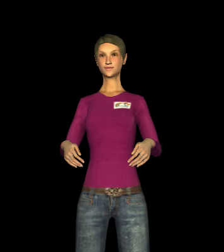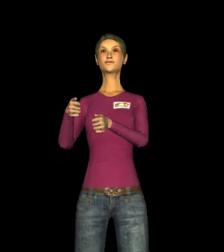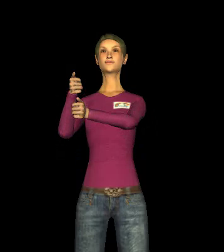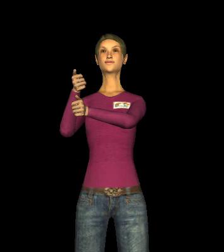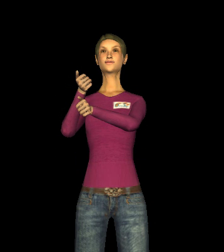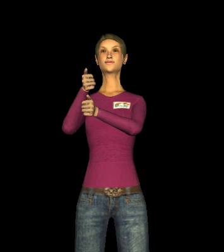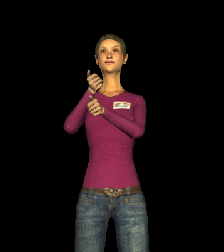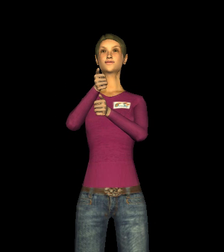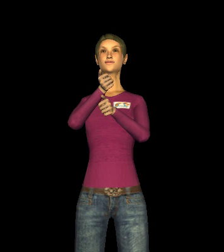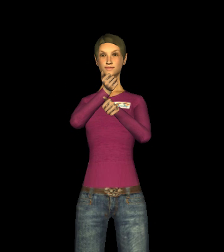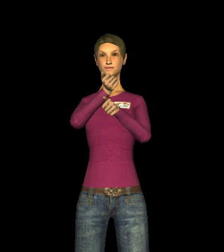يمسح